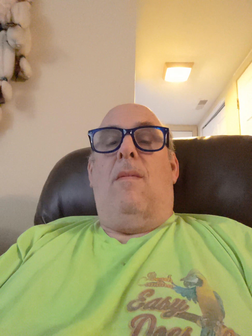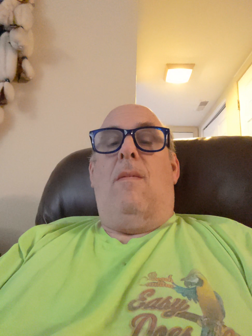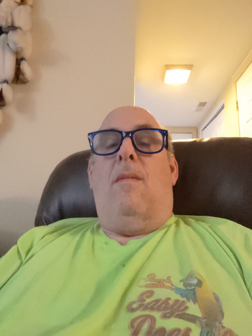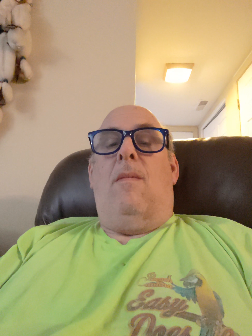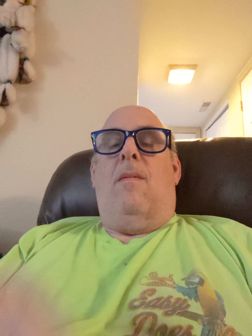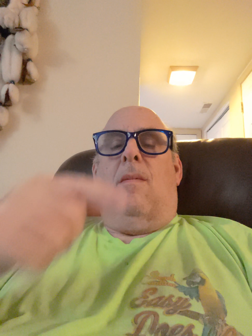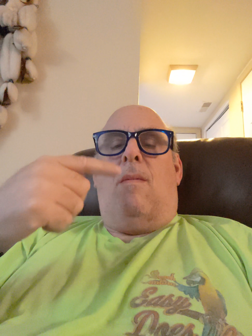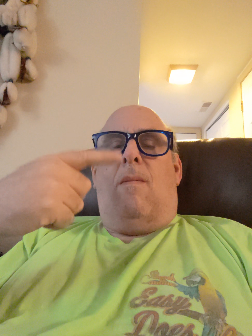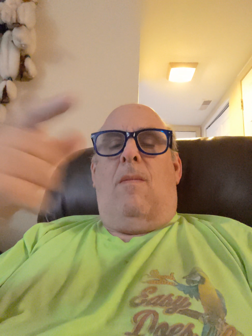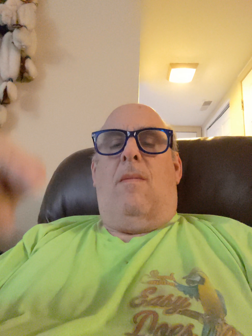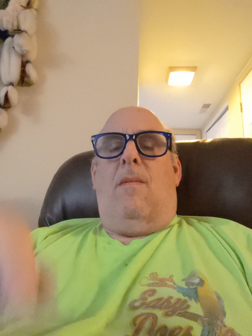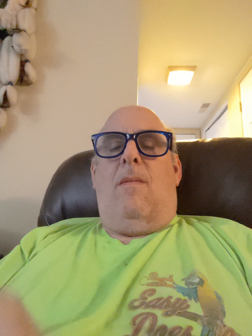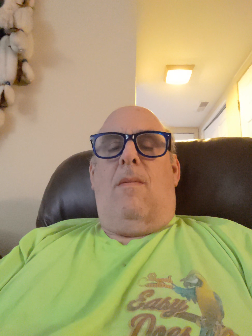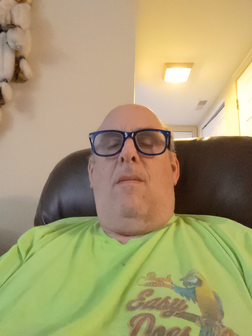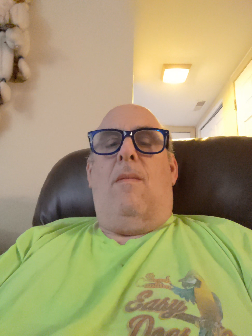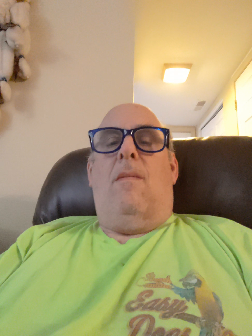go